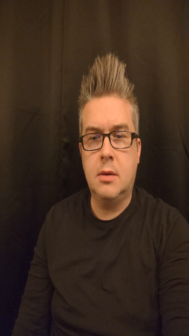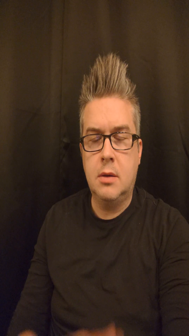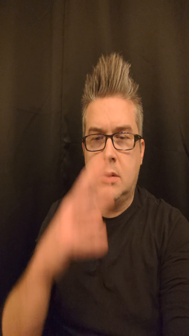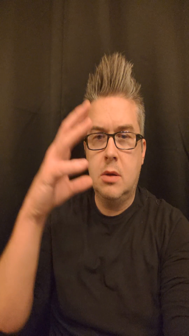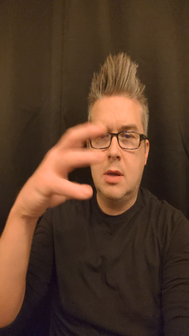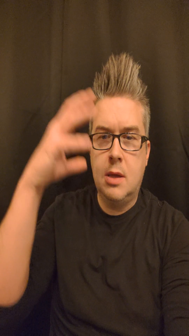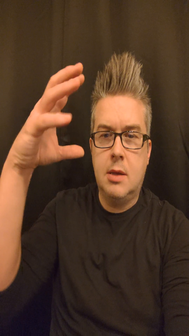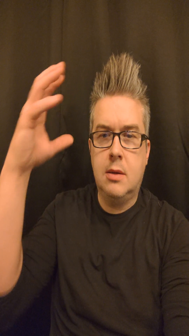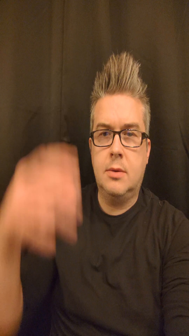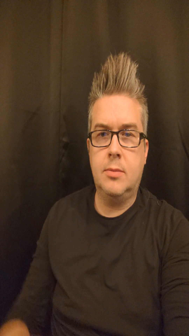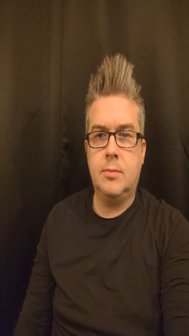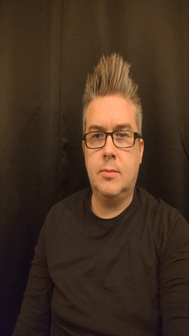cloud